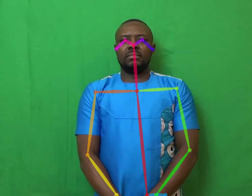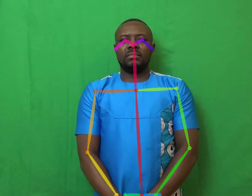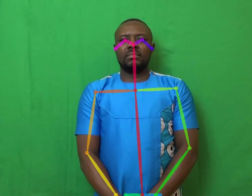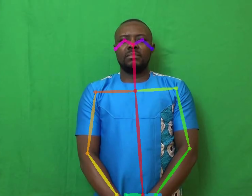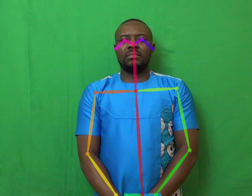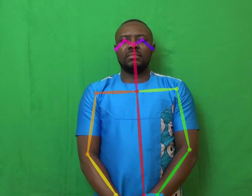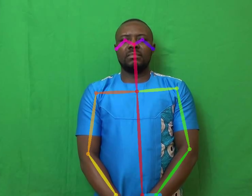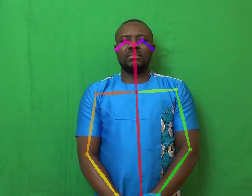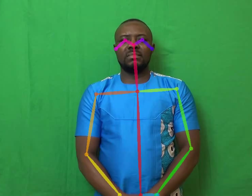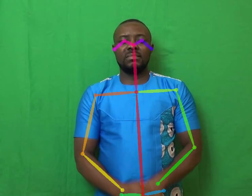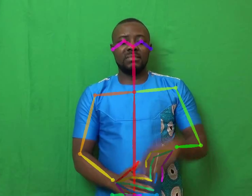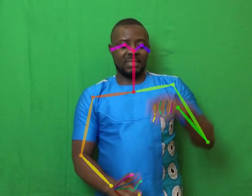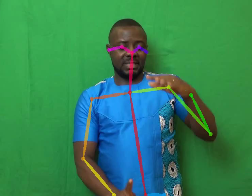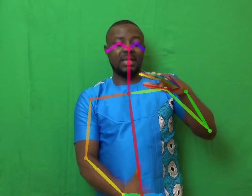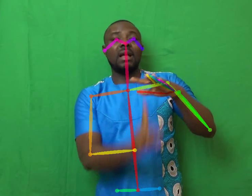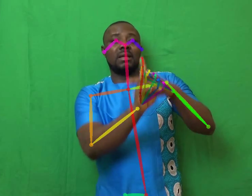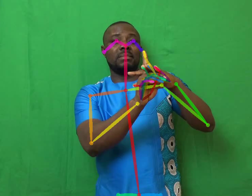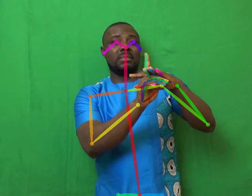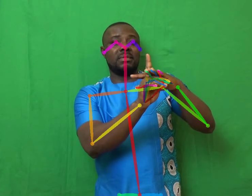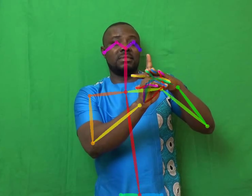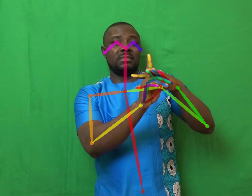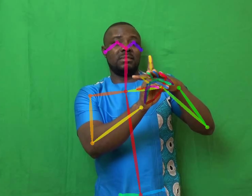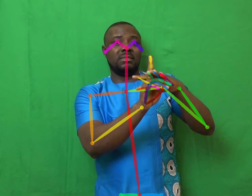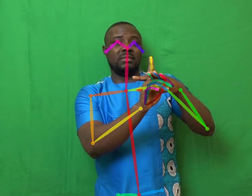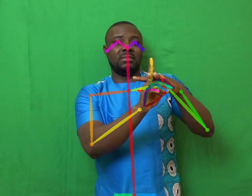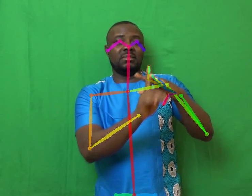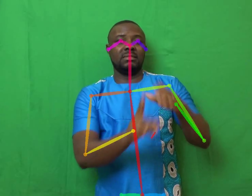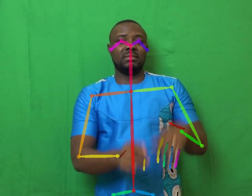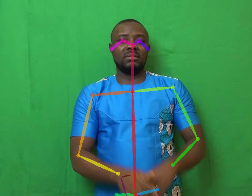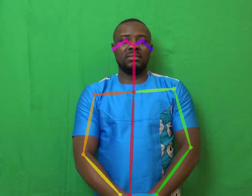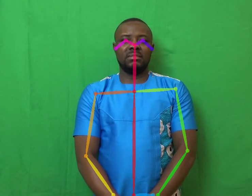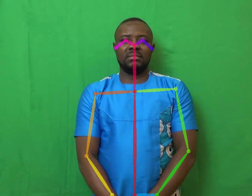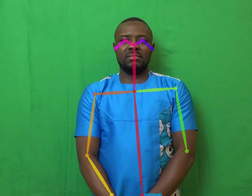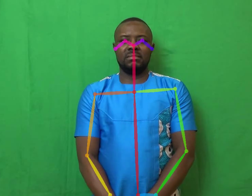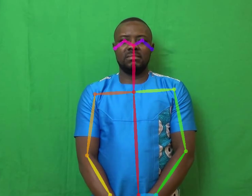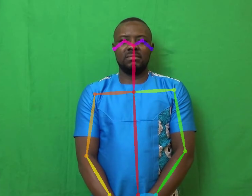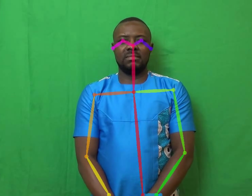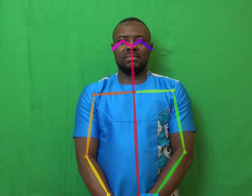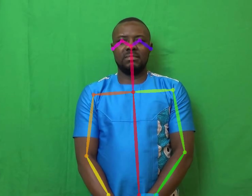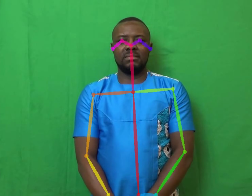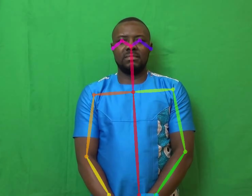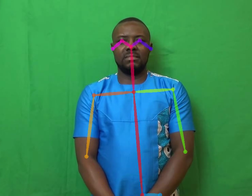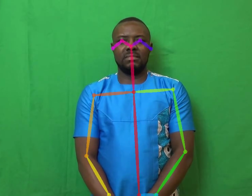appear